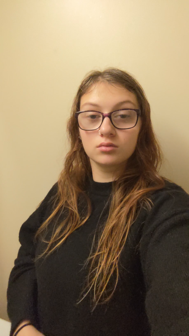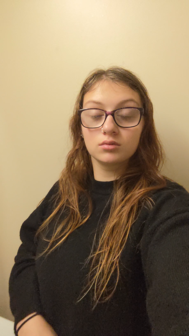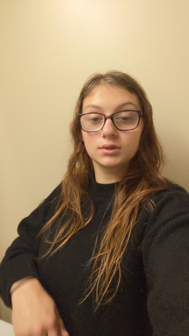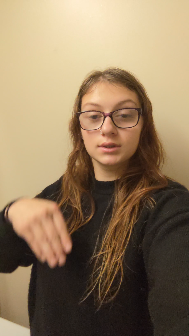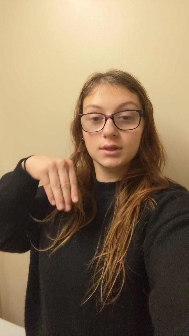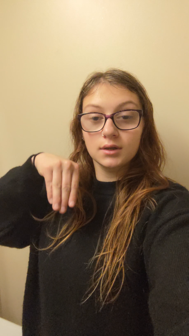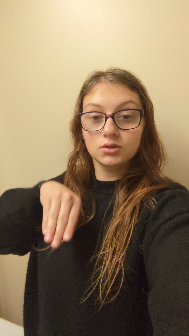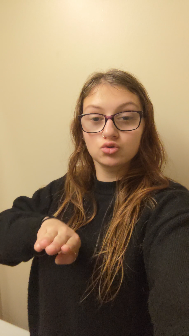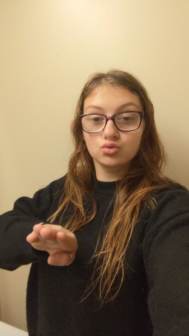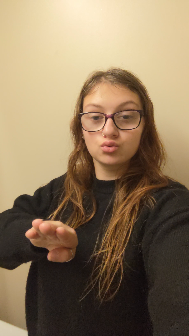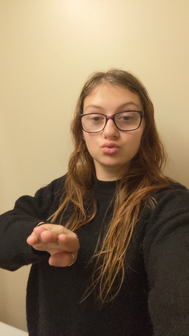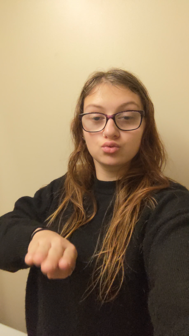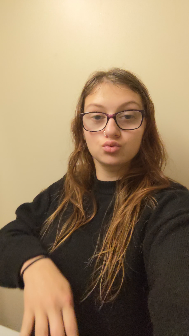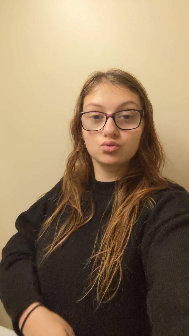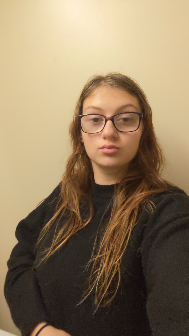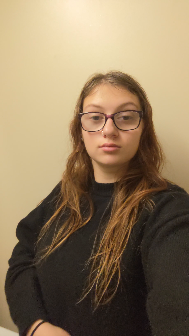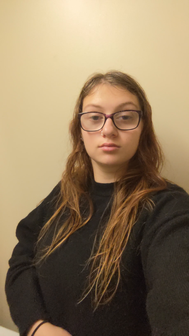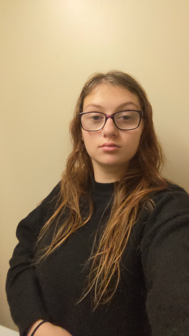enter